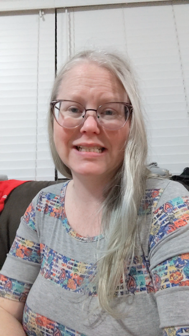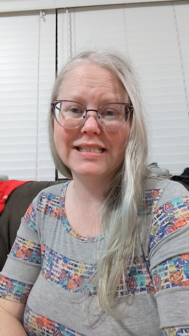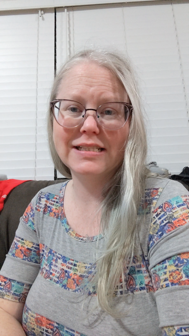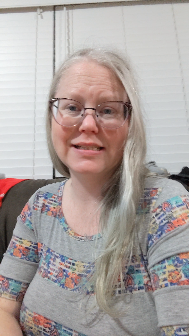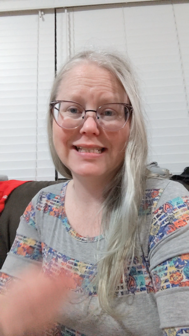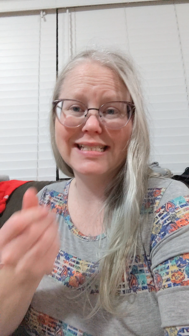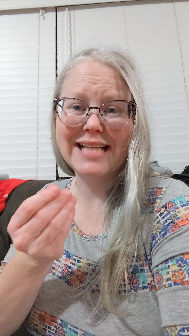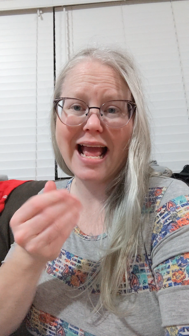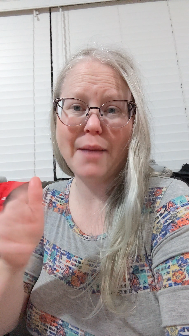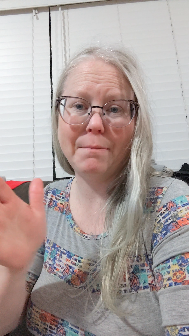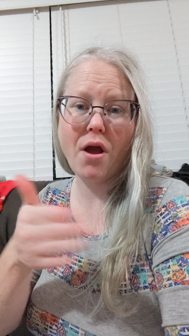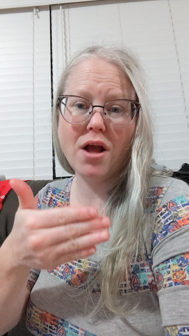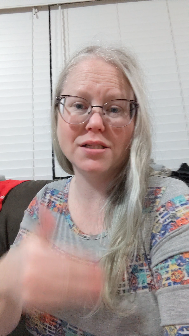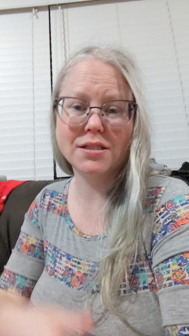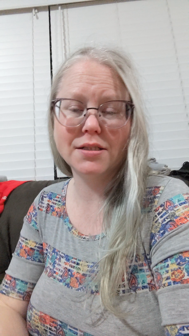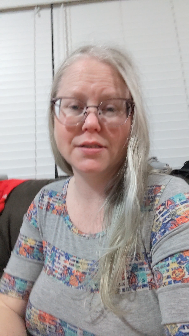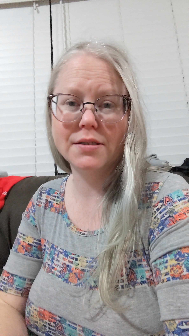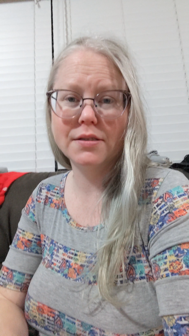sandbox